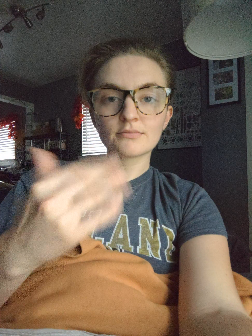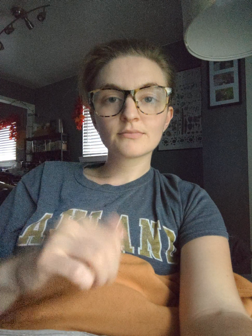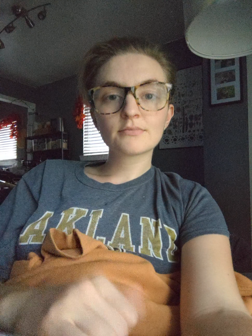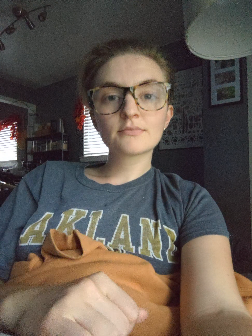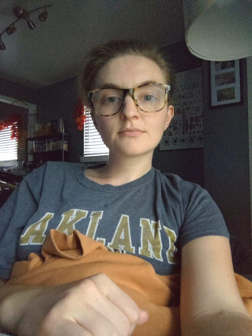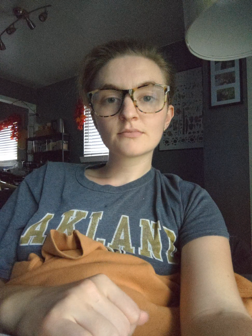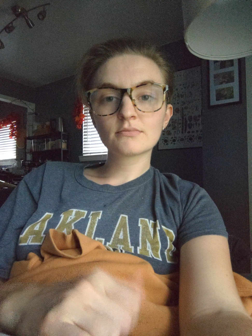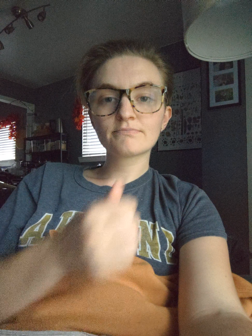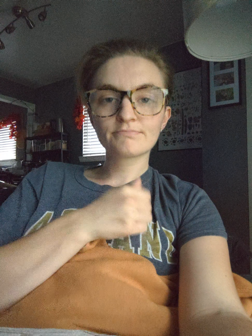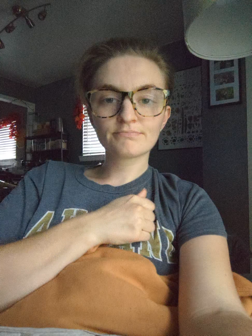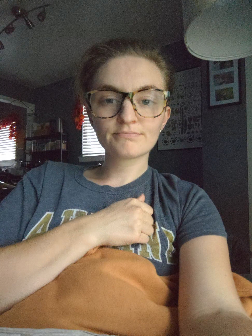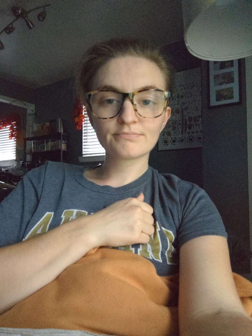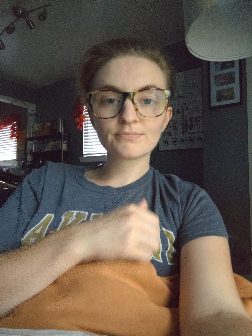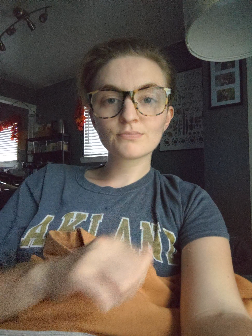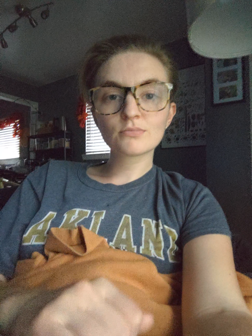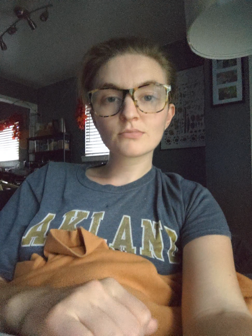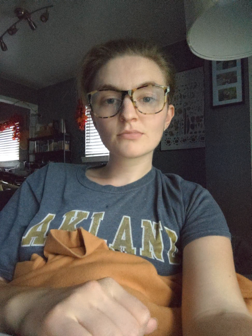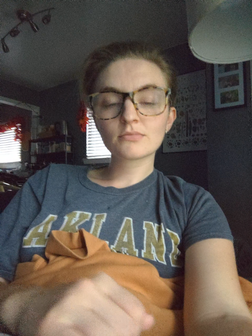hug